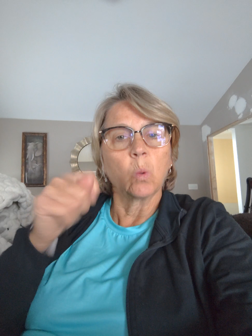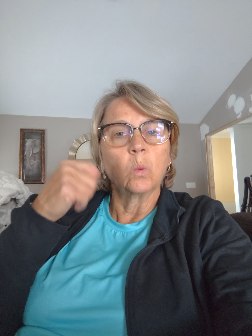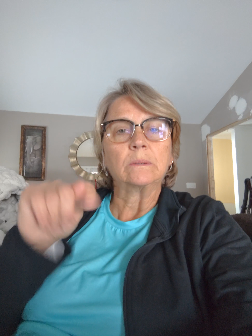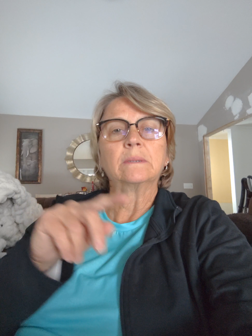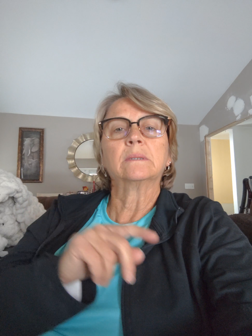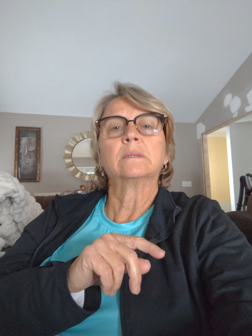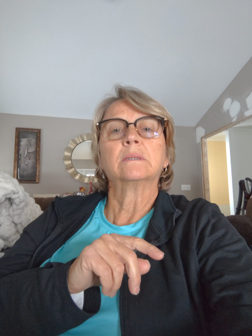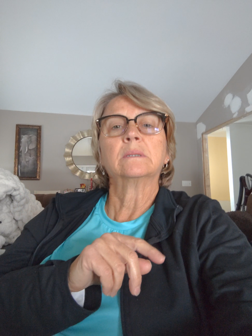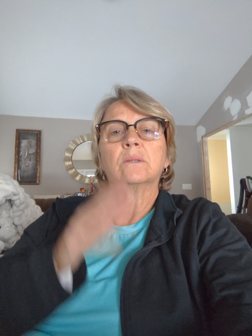toy